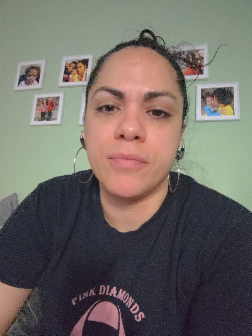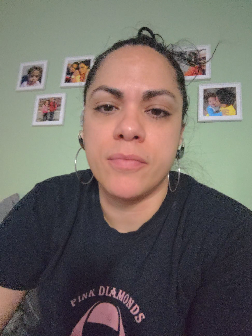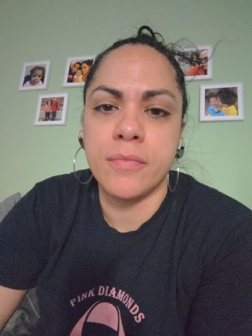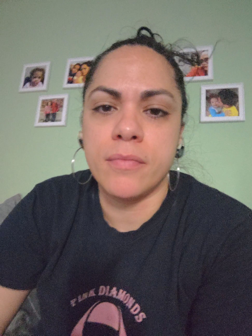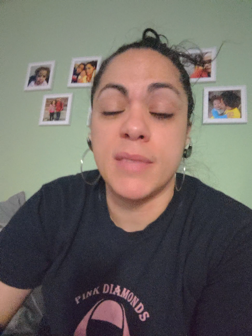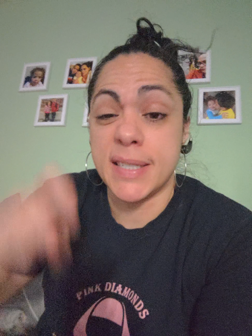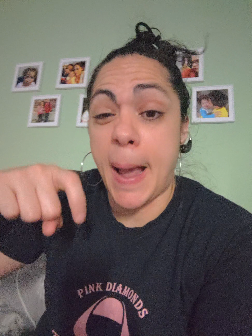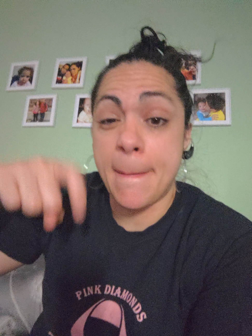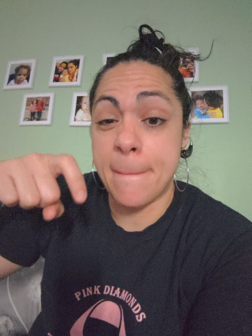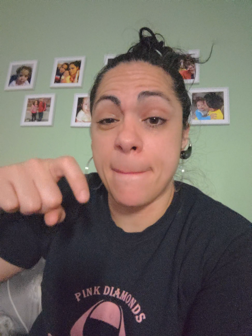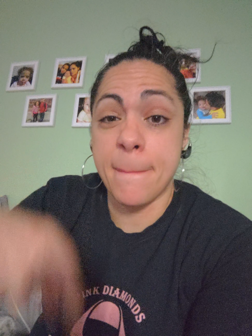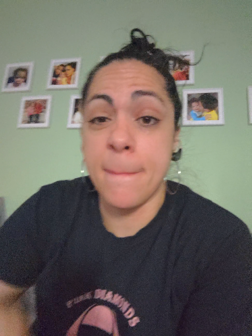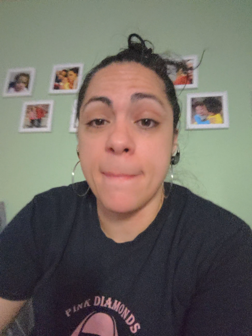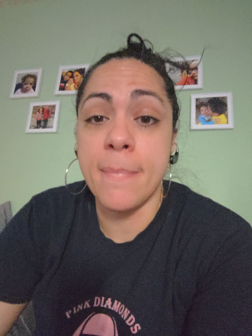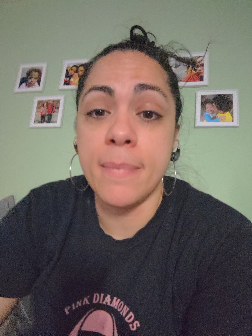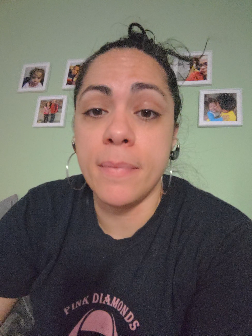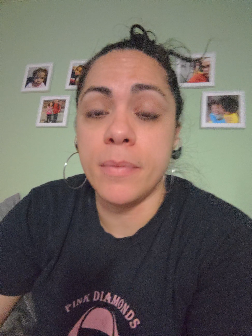time